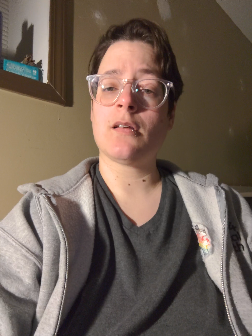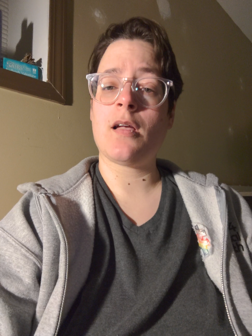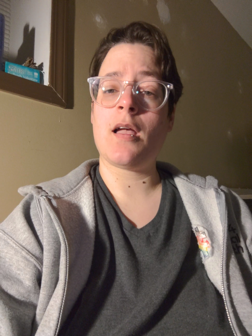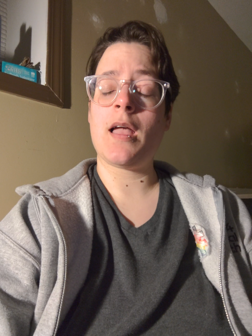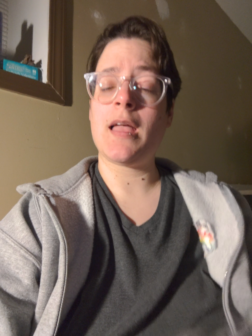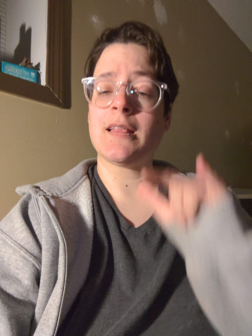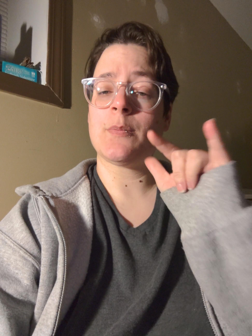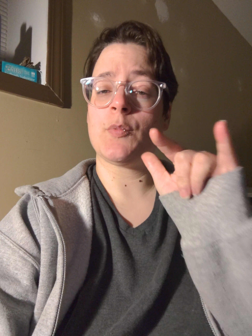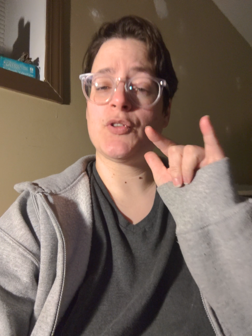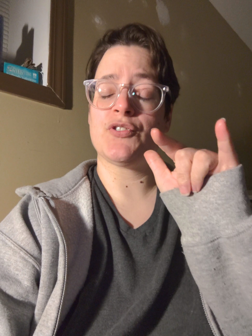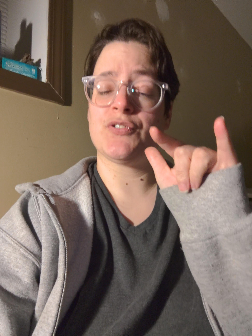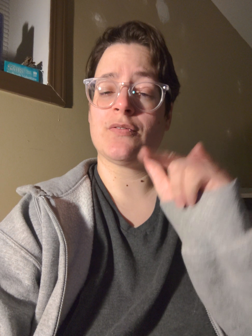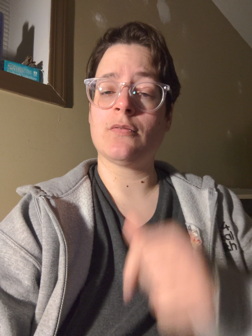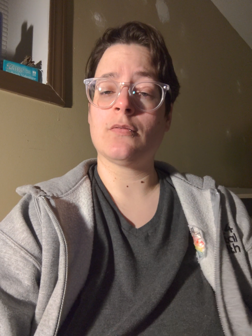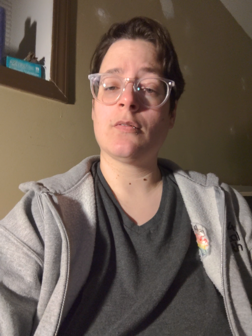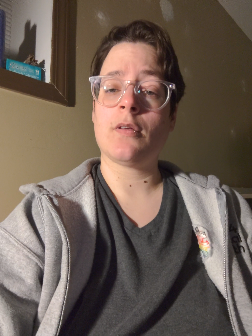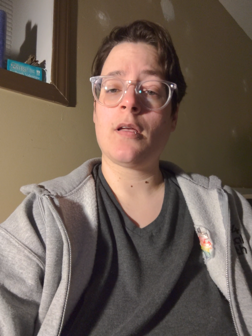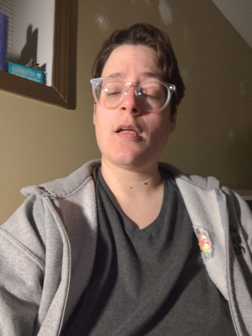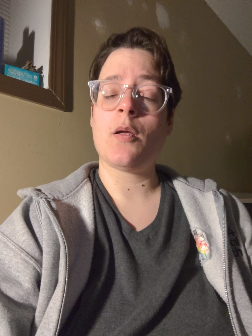airplane